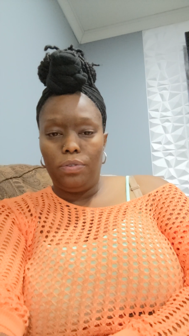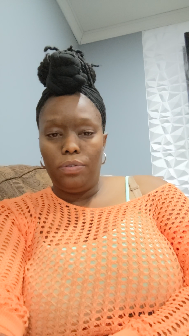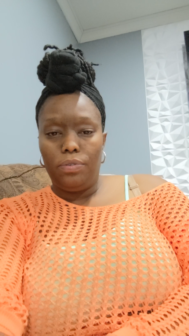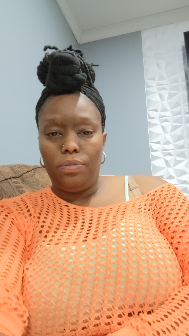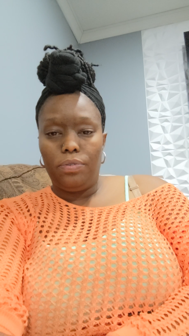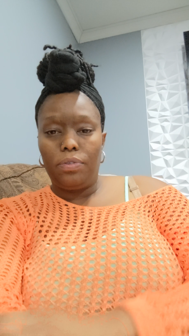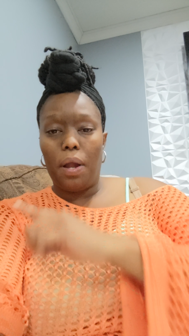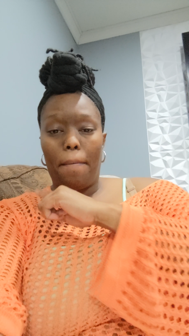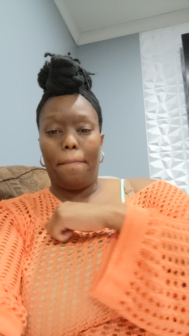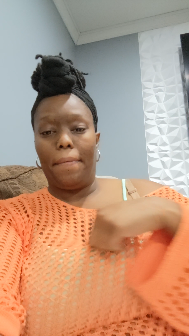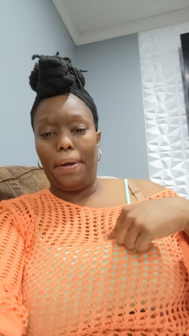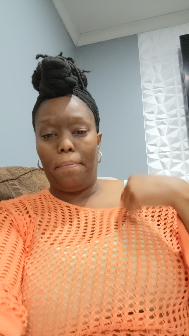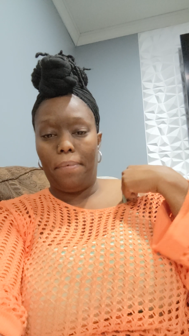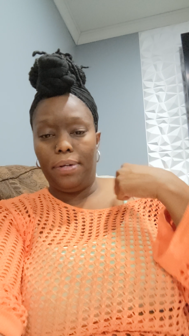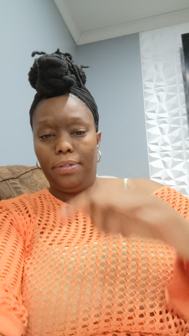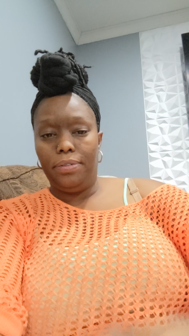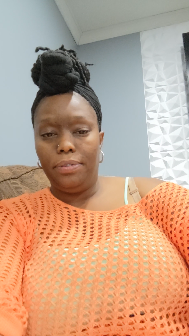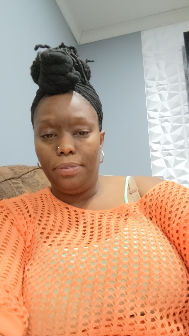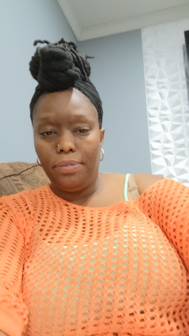bib